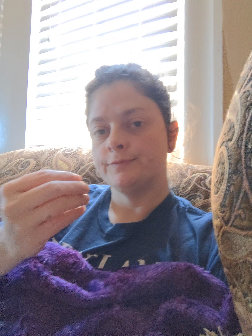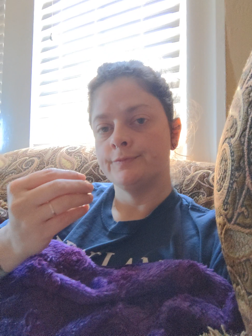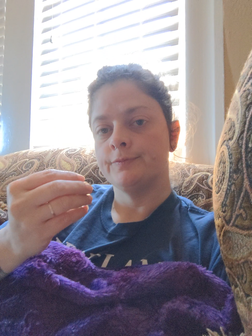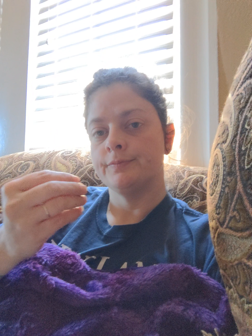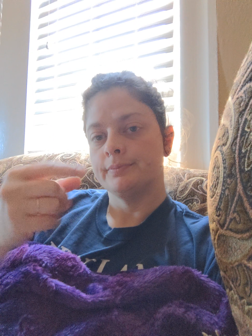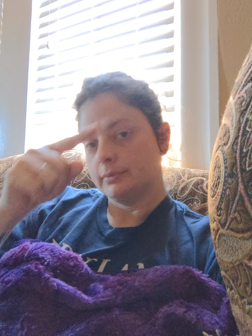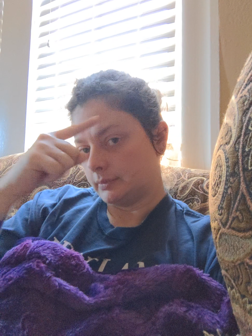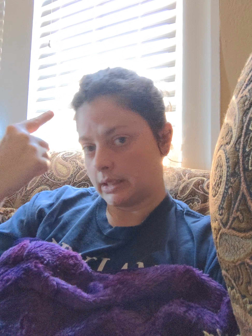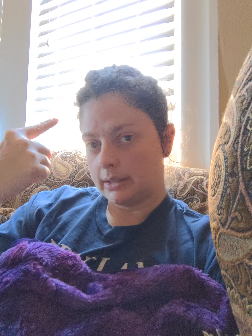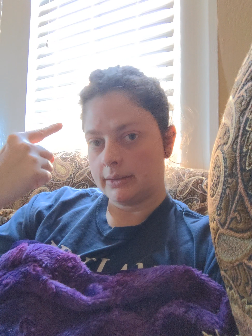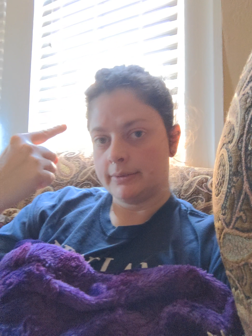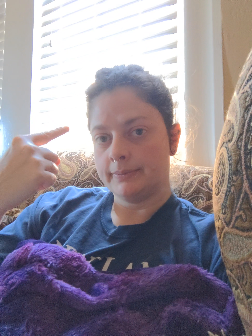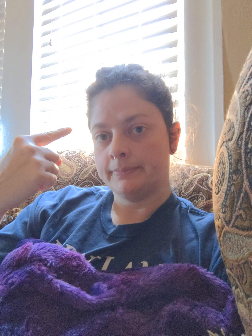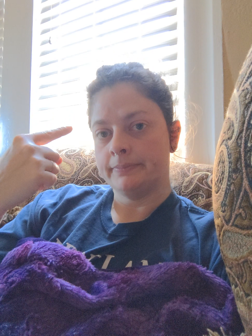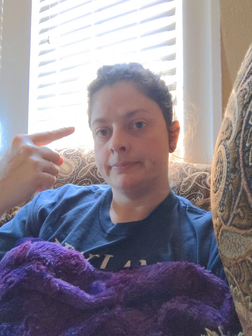black